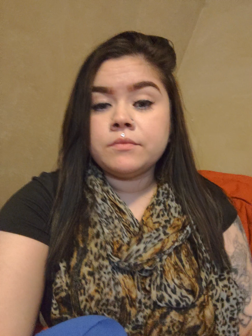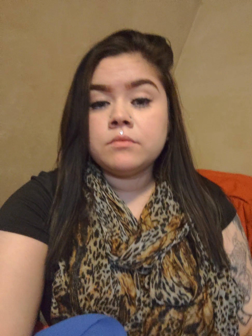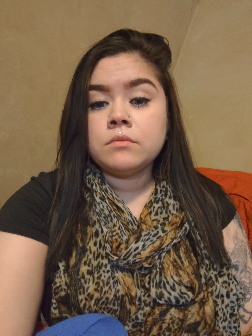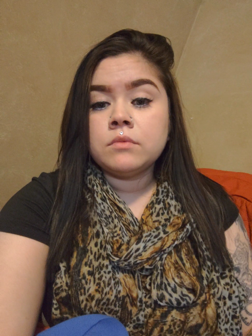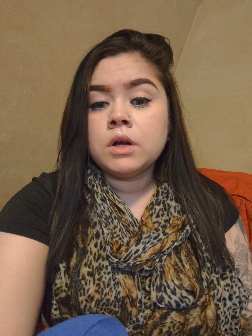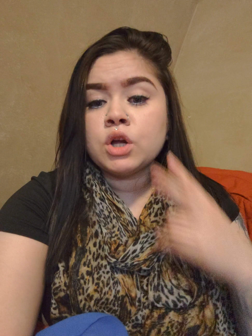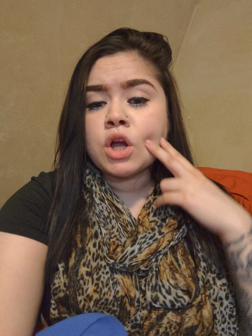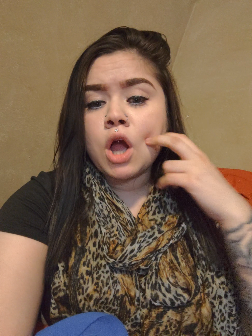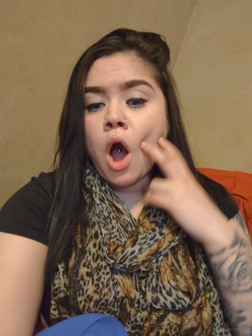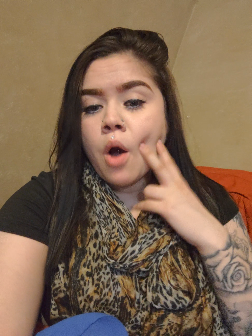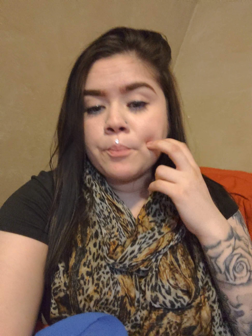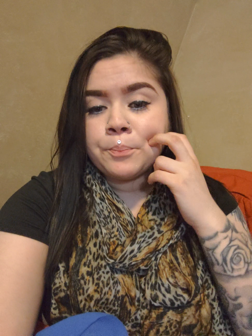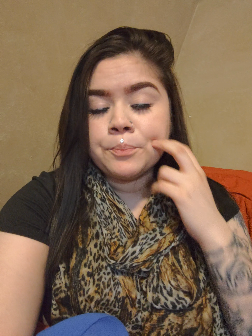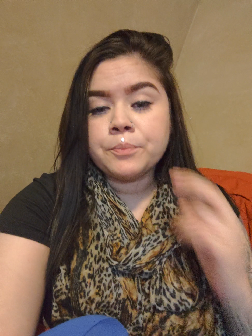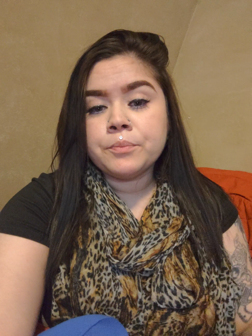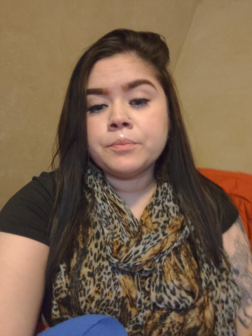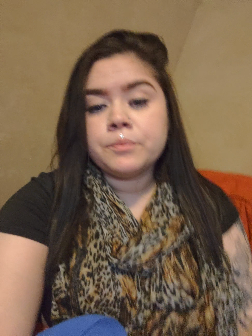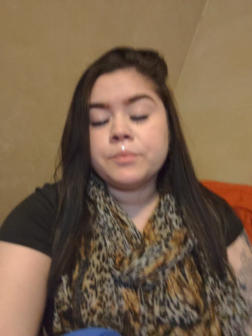gum